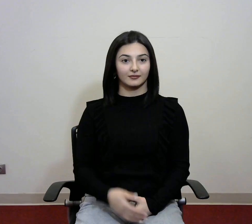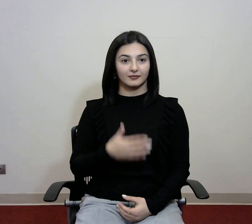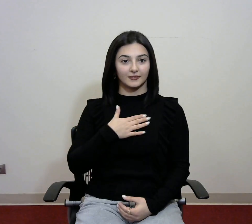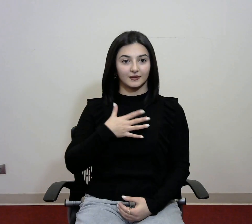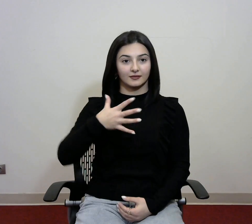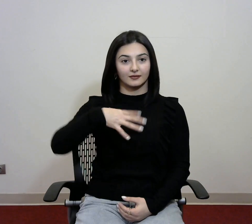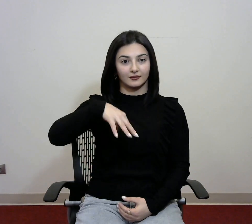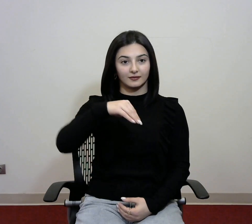biz